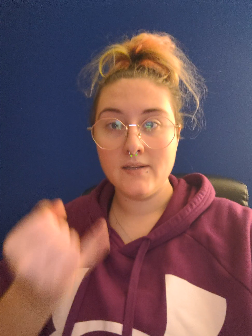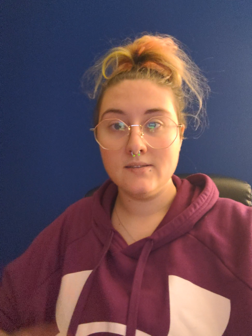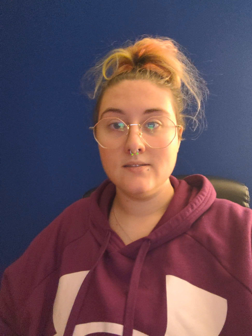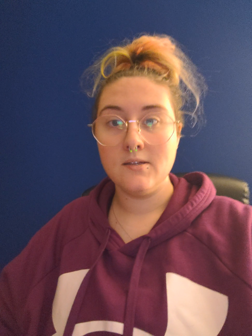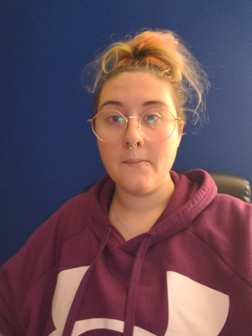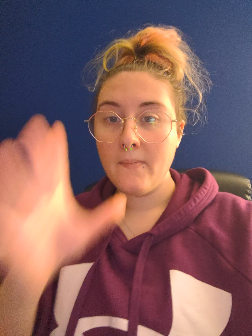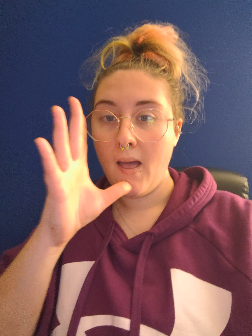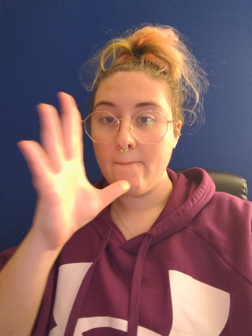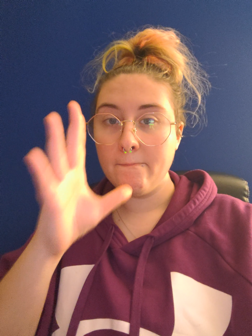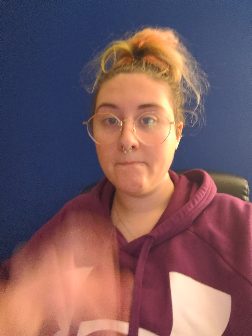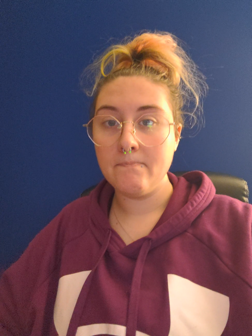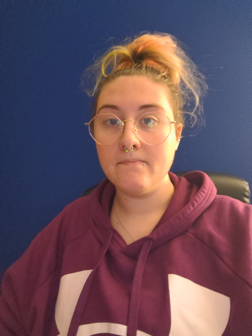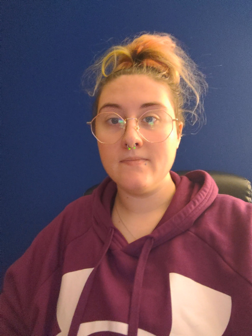mom